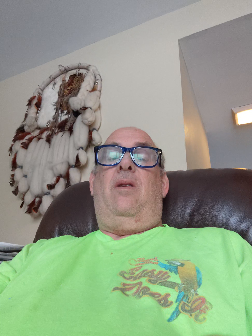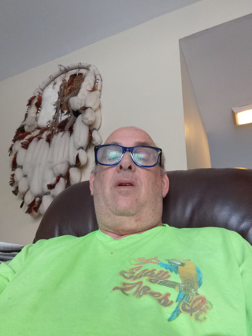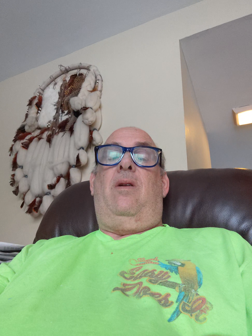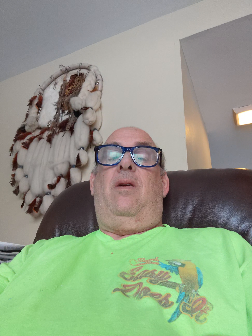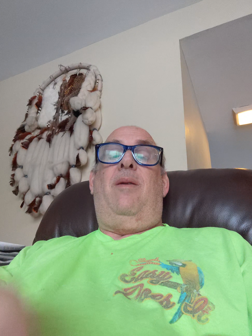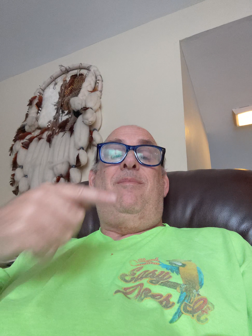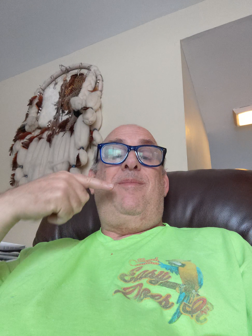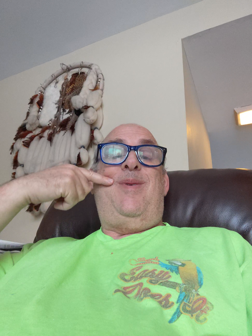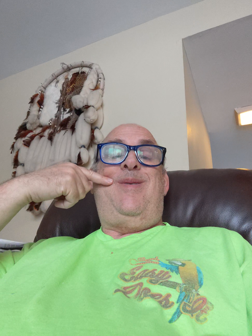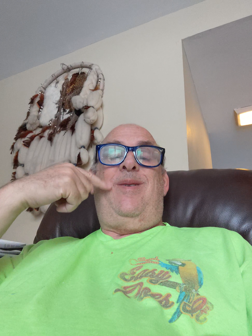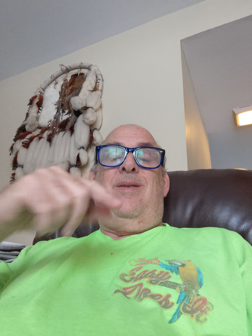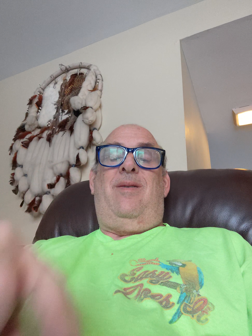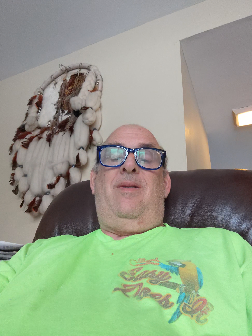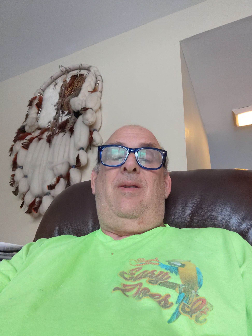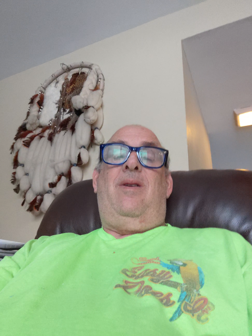smile